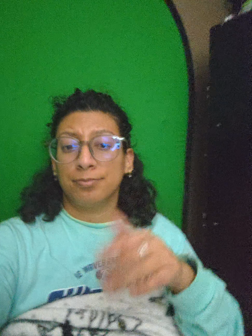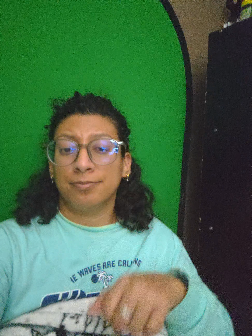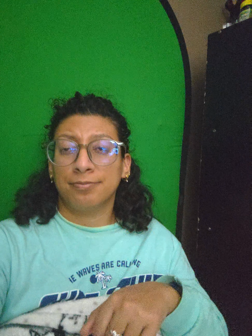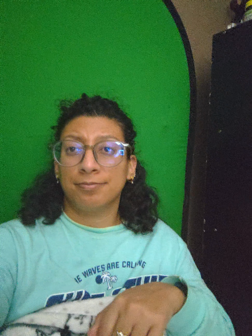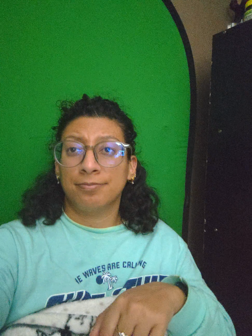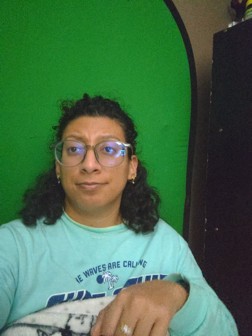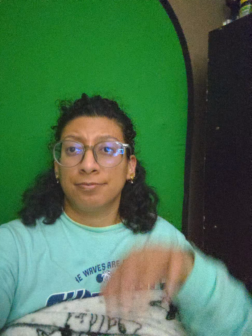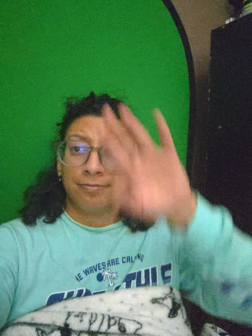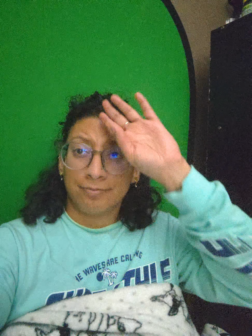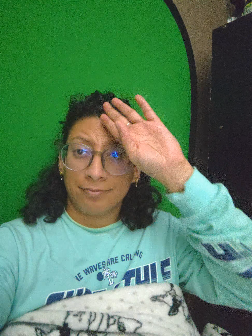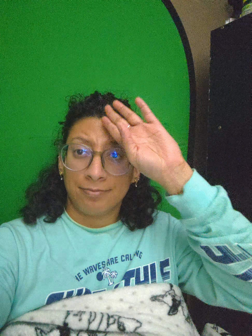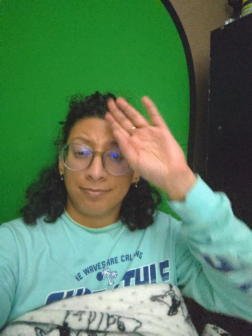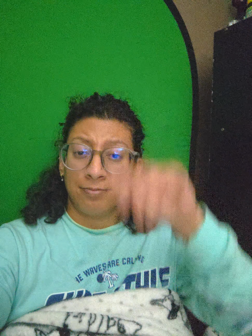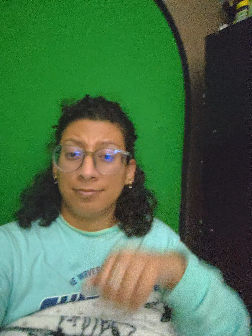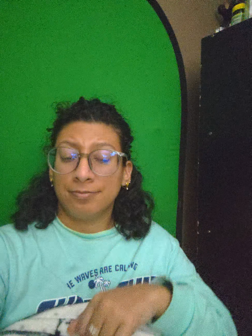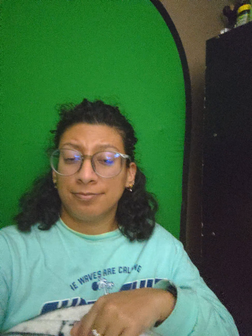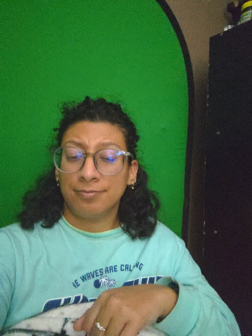fireman